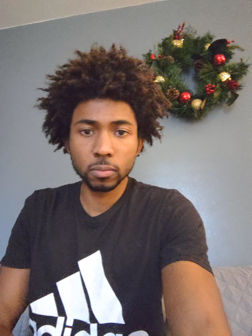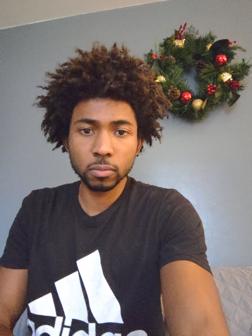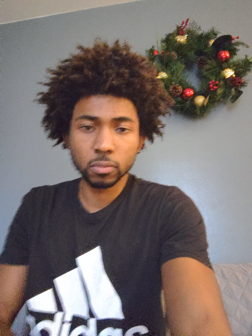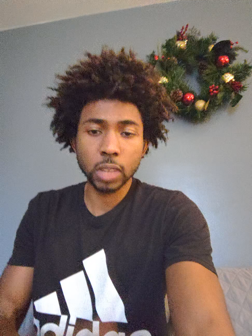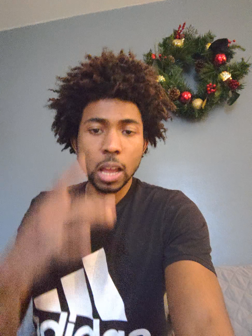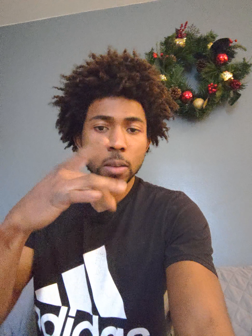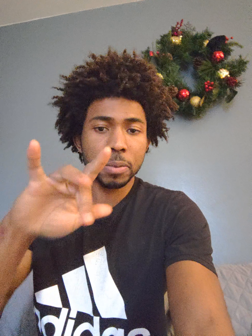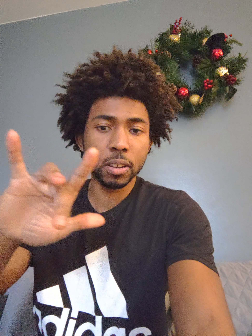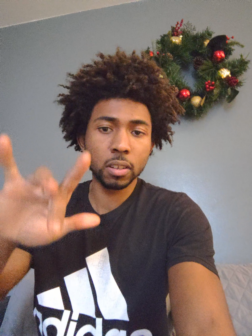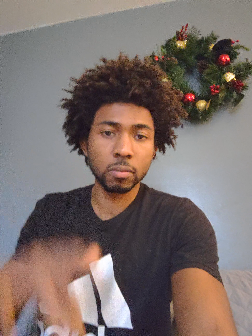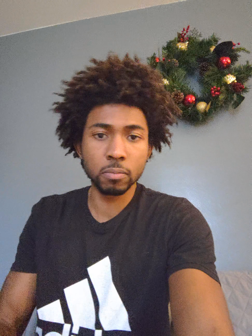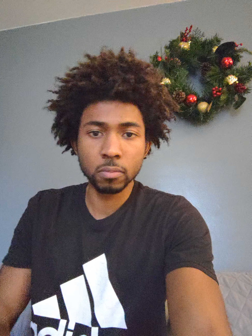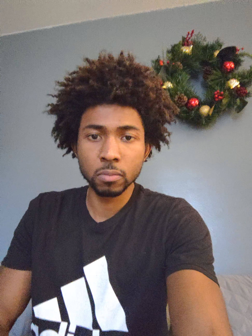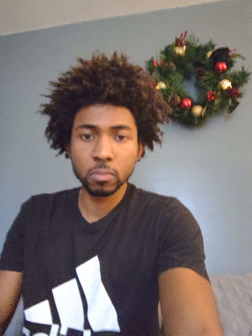empty